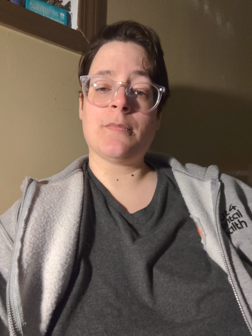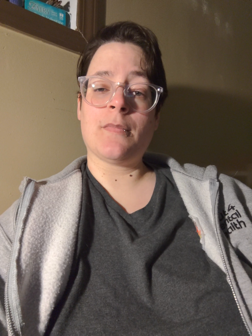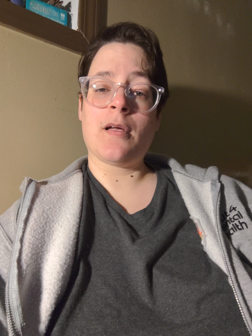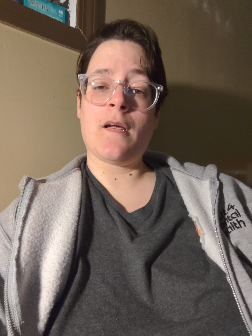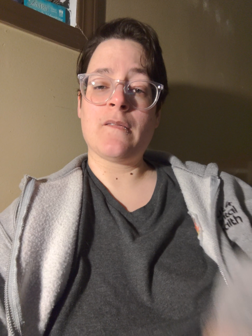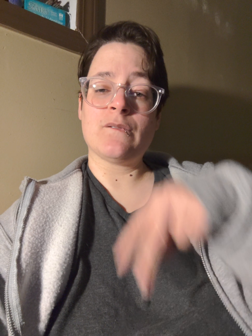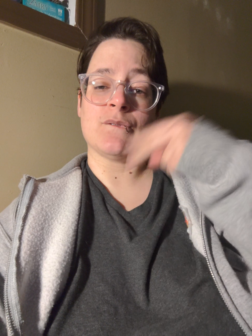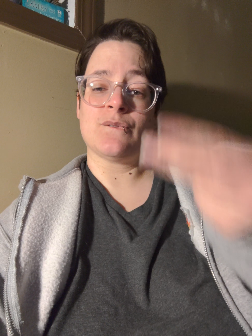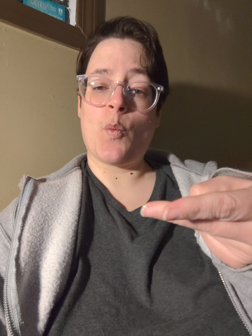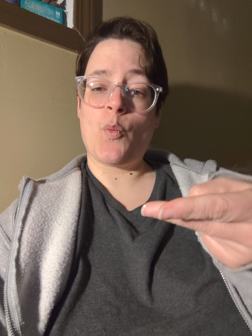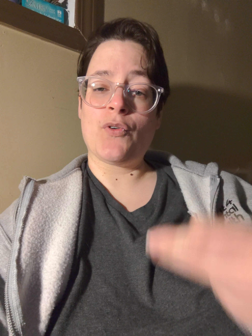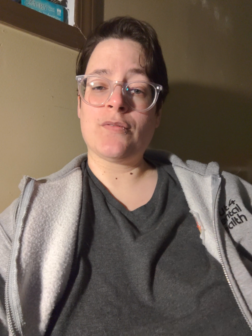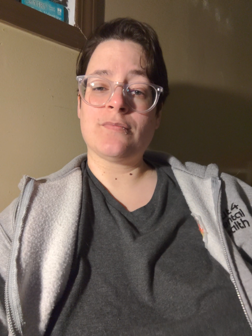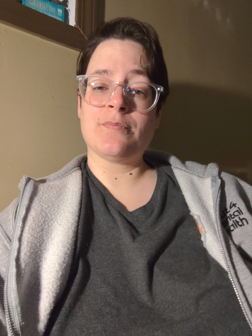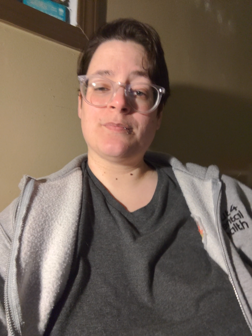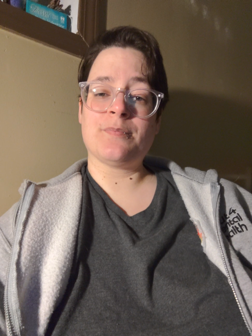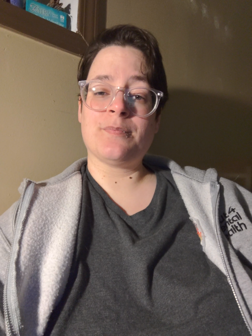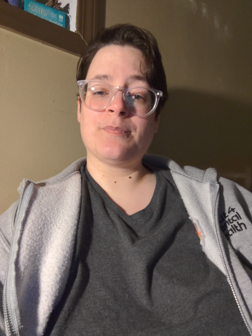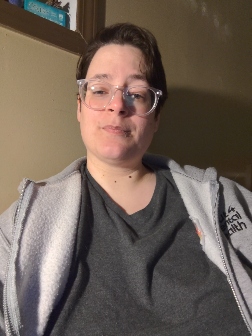fall